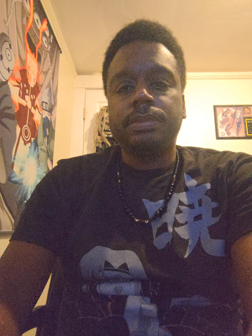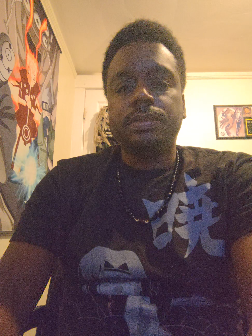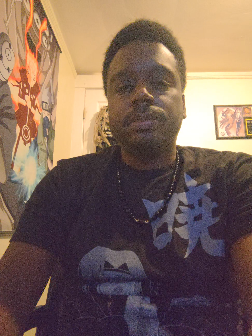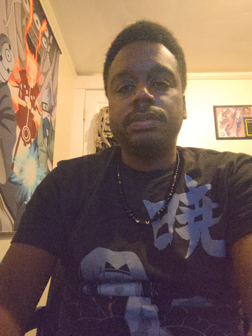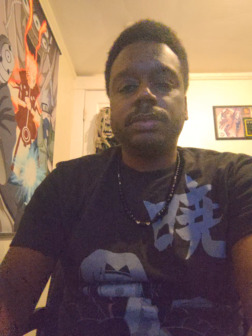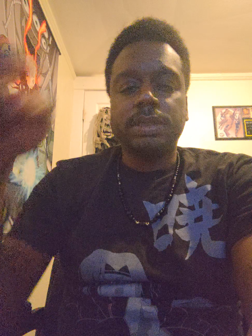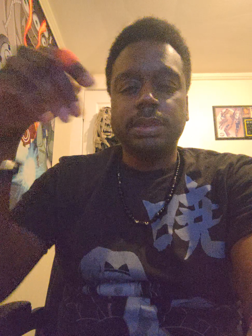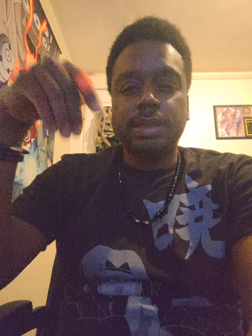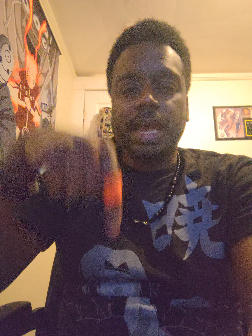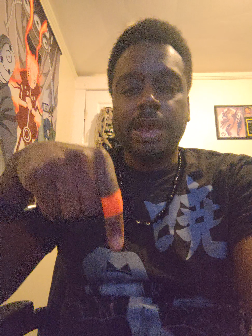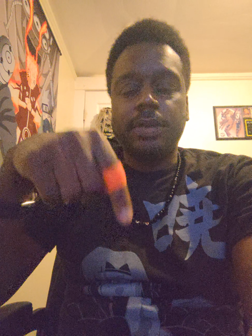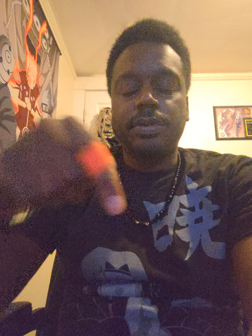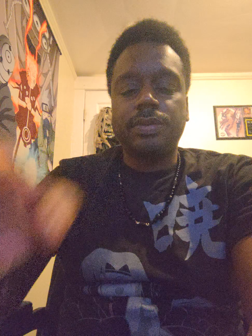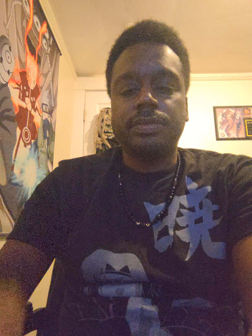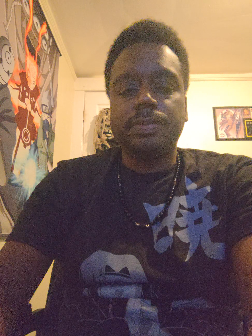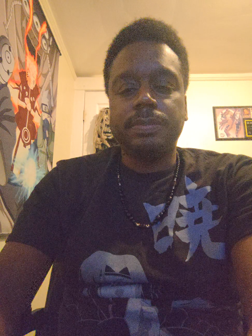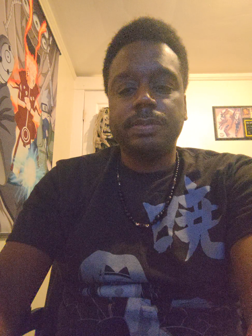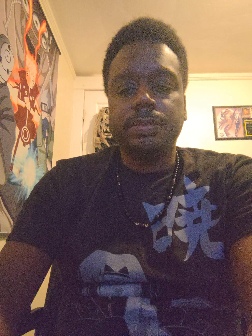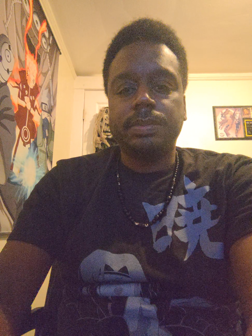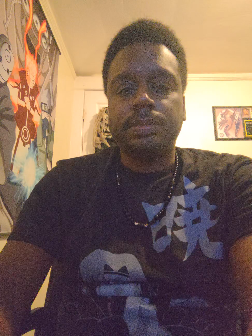down